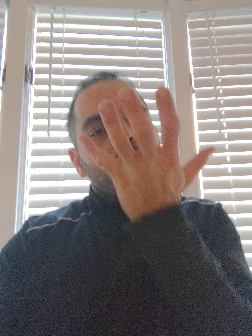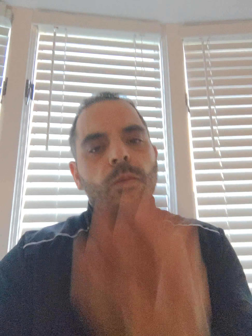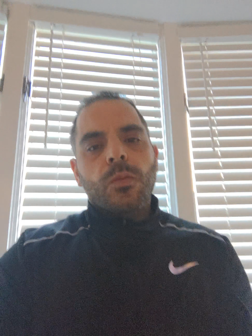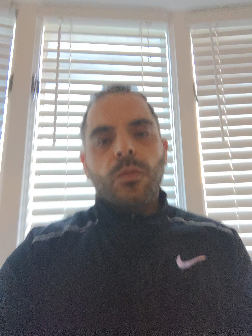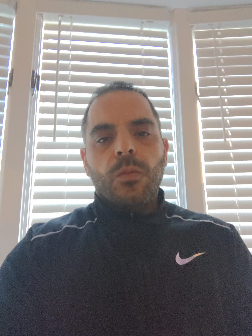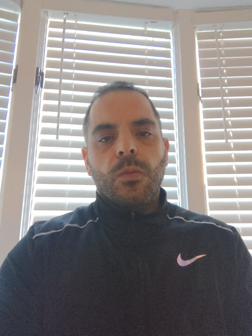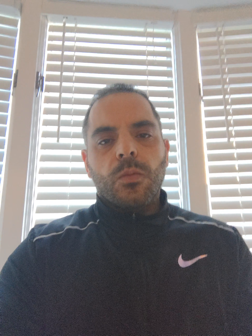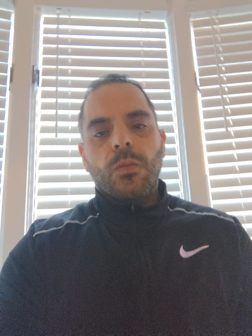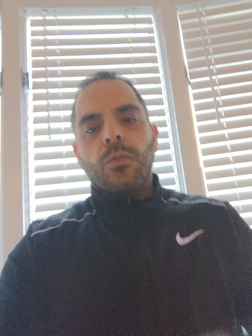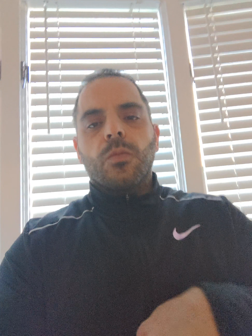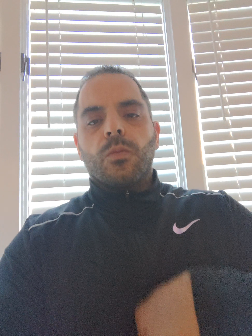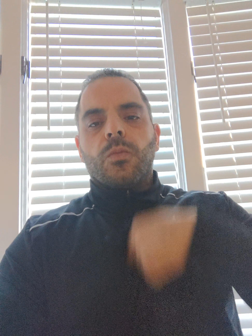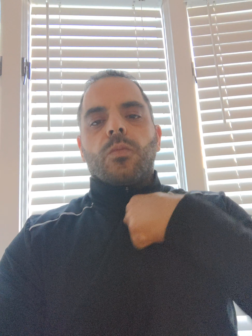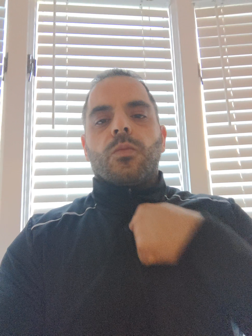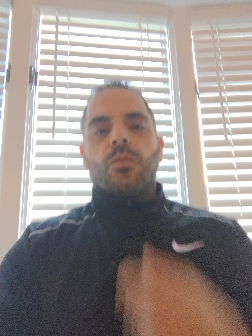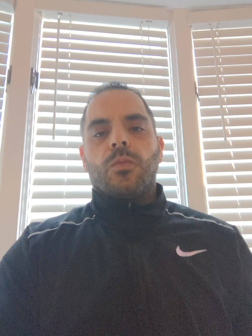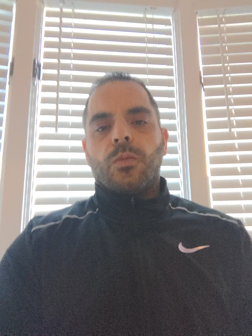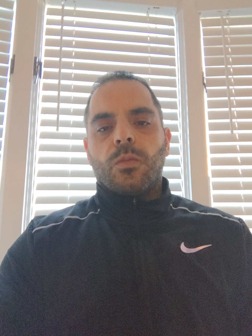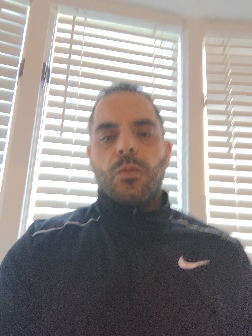zipper